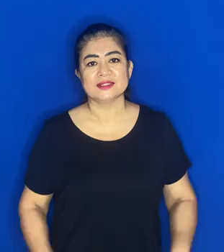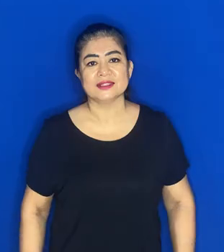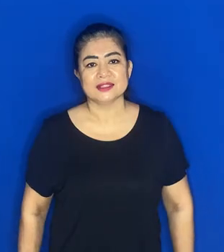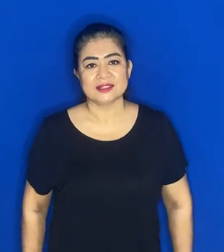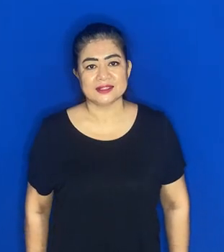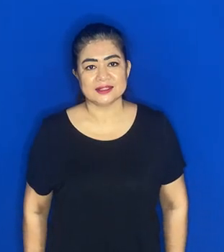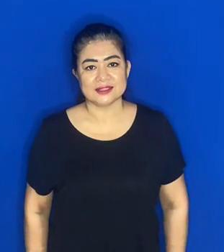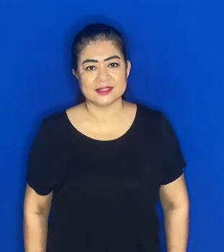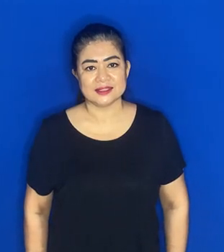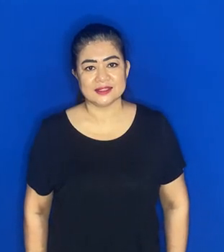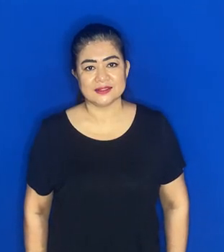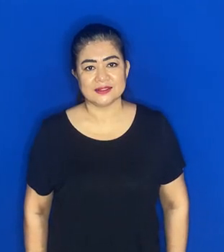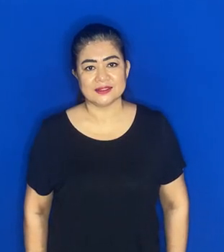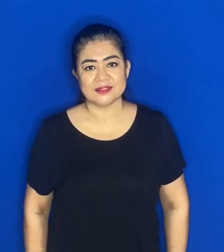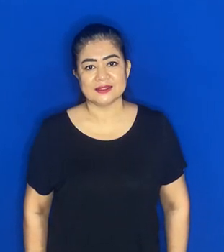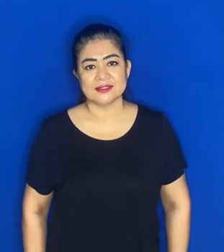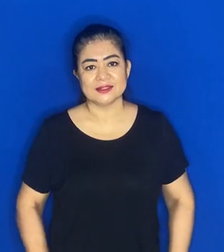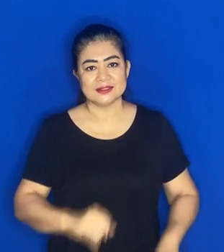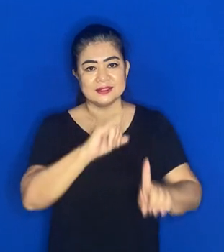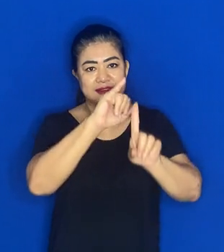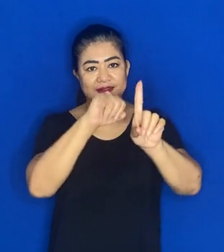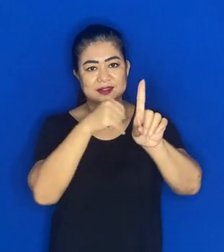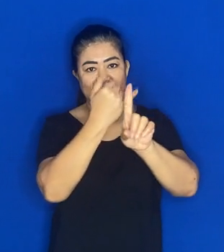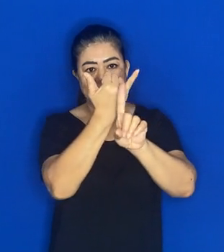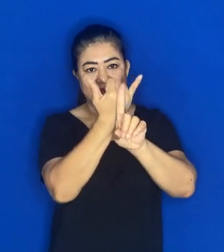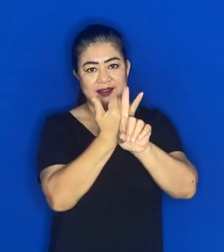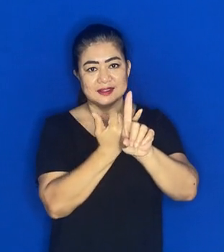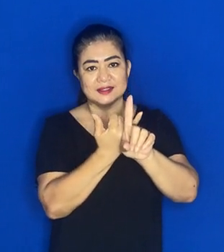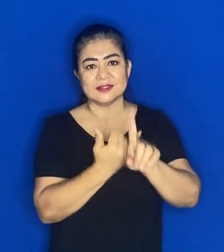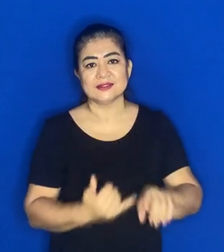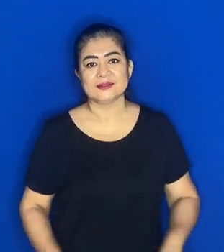july